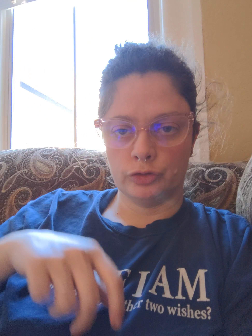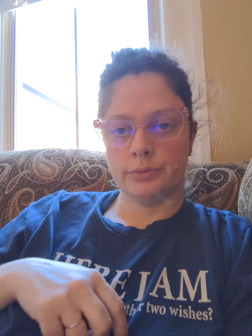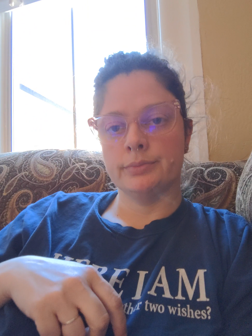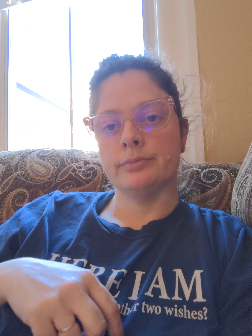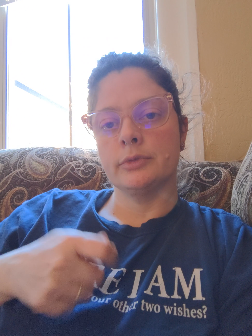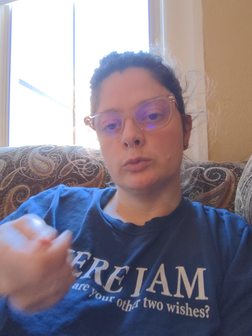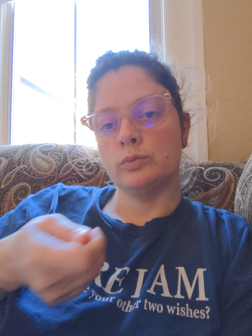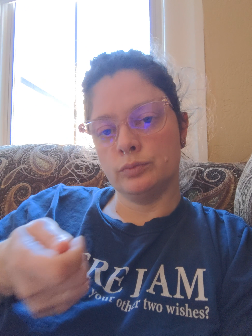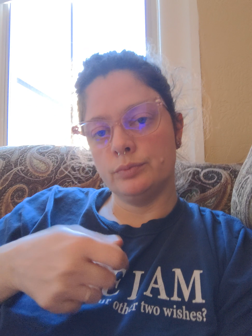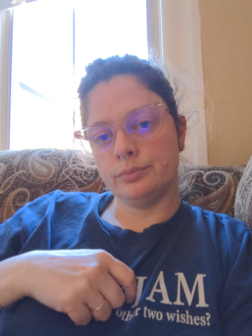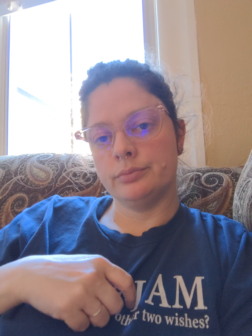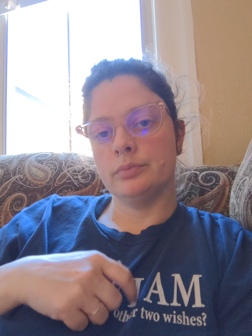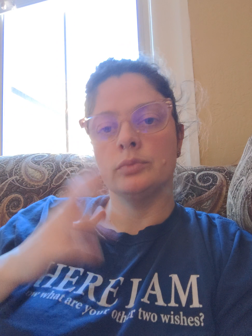vacuum